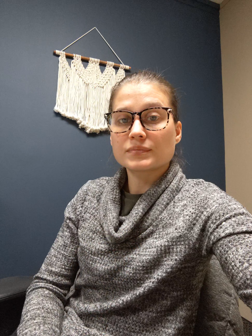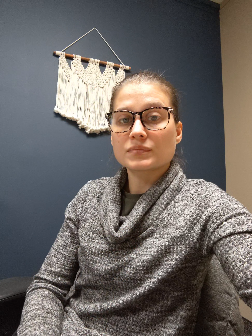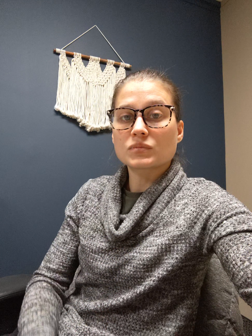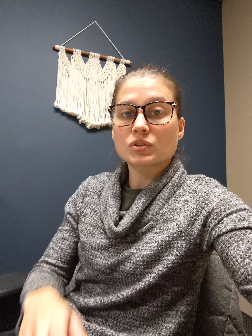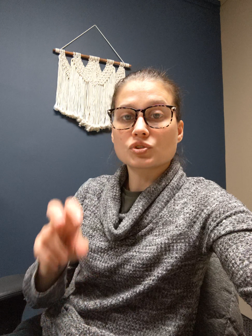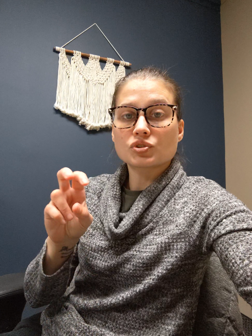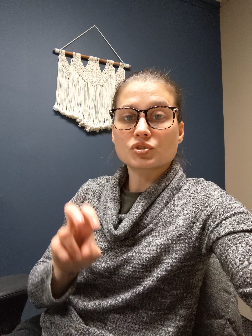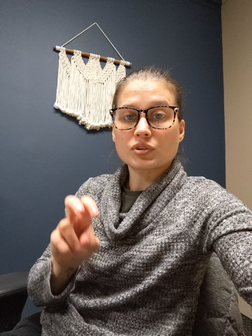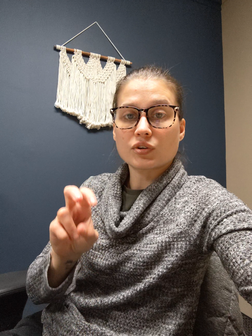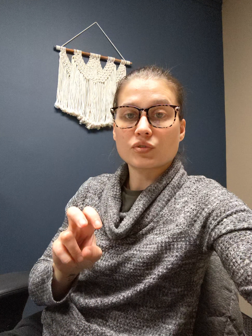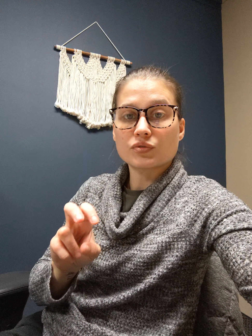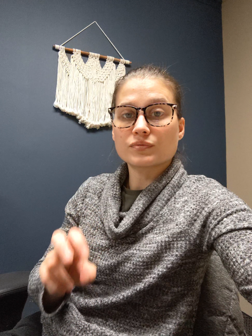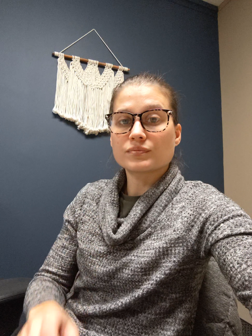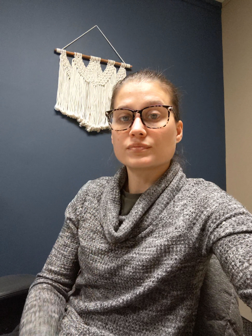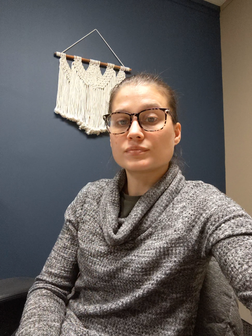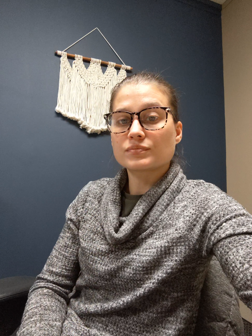chair